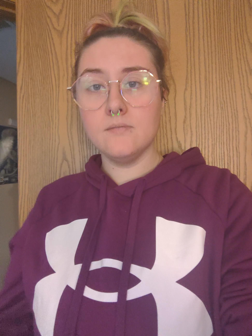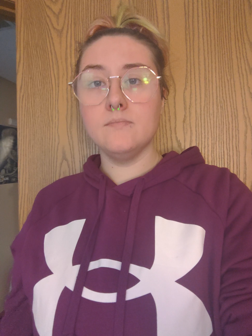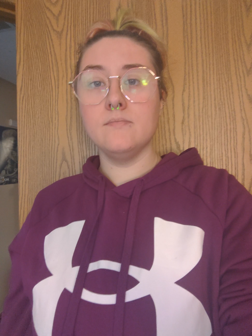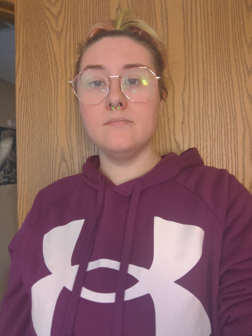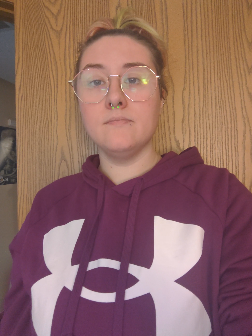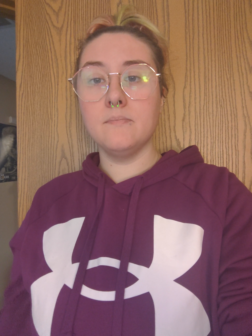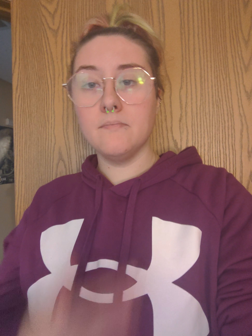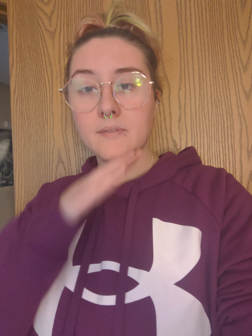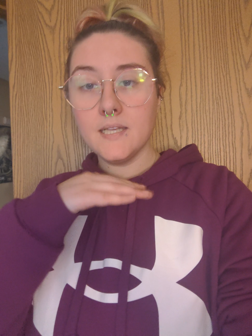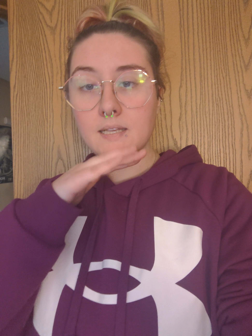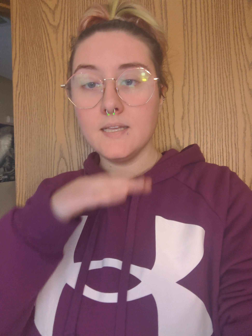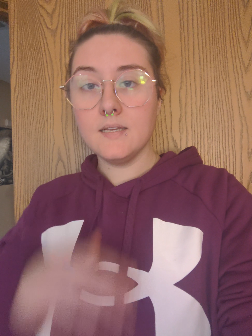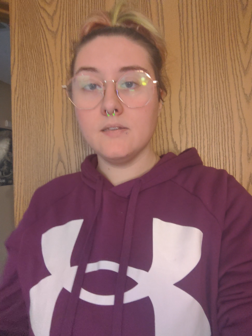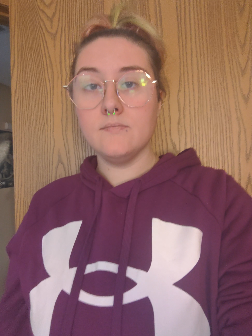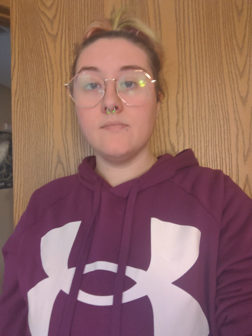pig